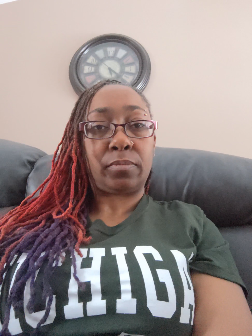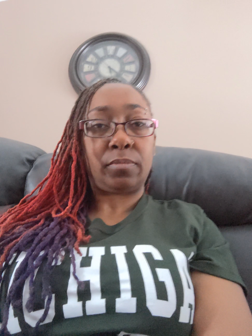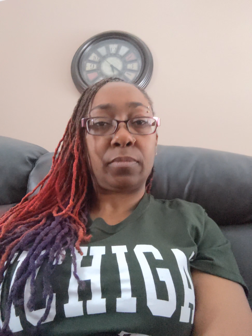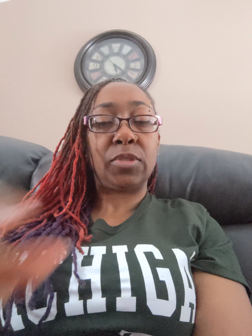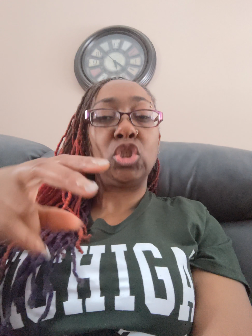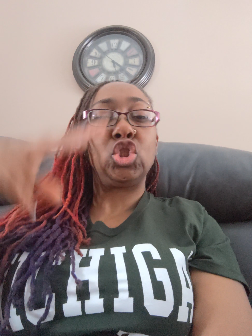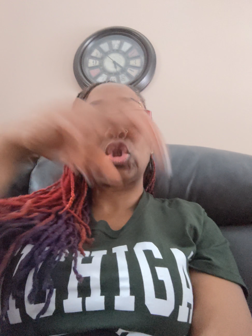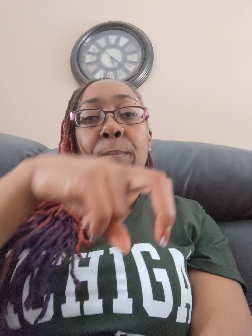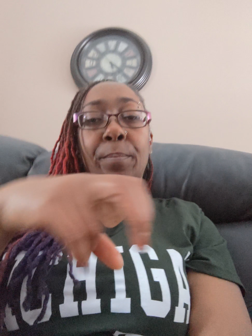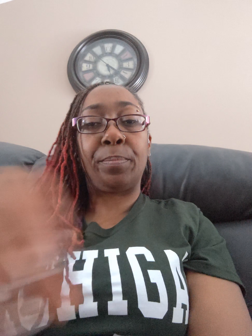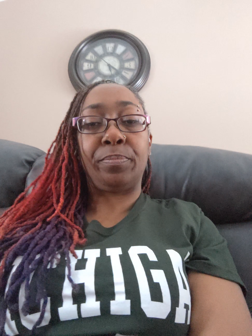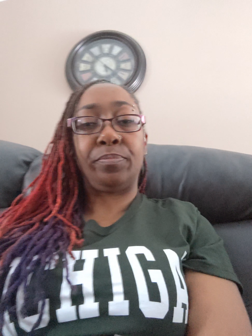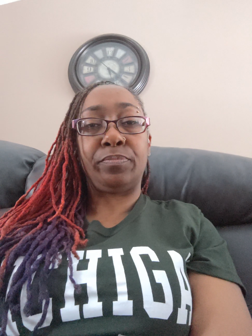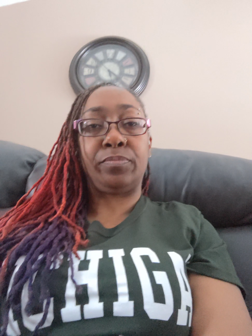jump